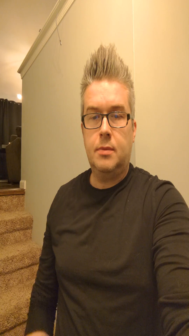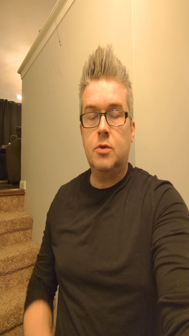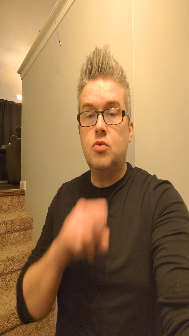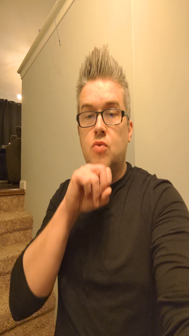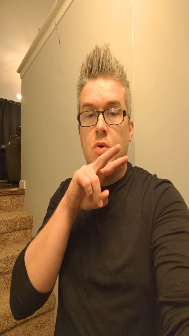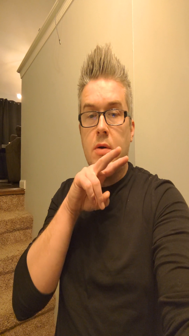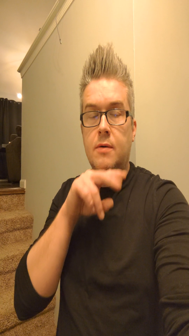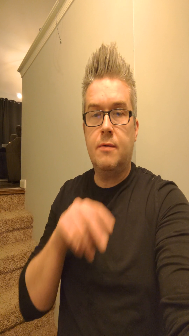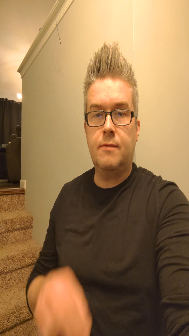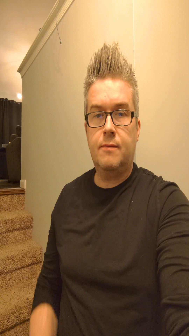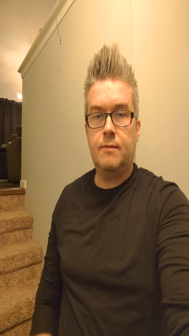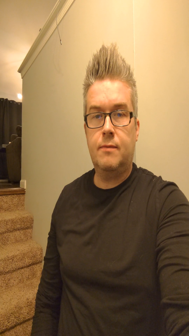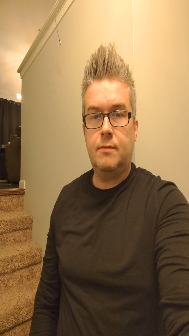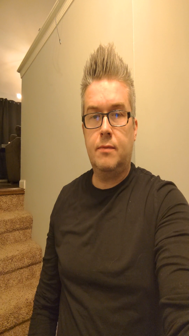frog